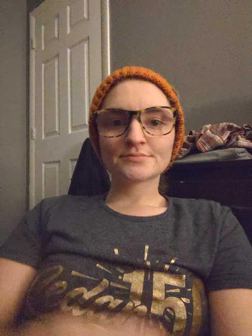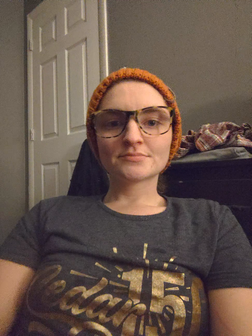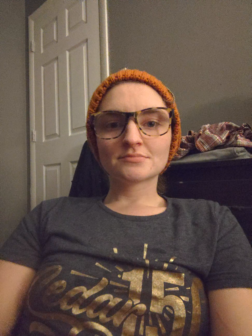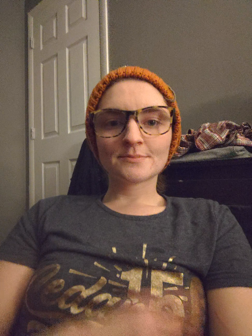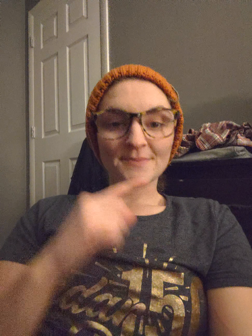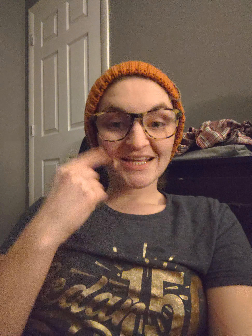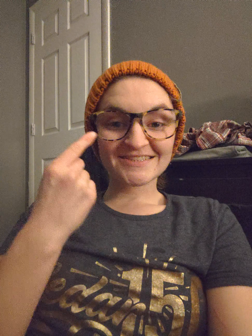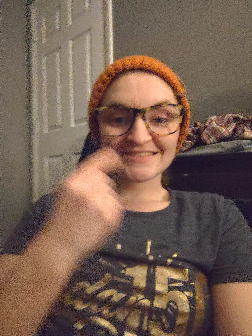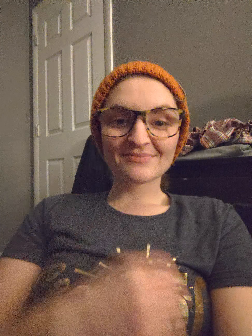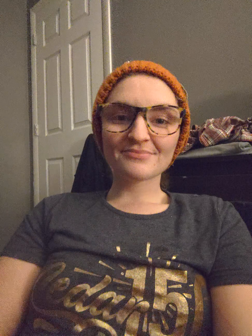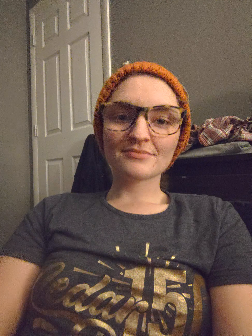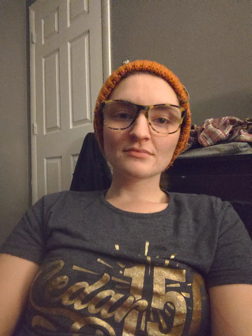smile